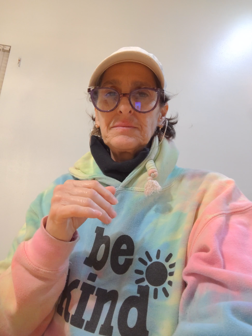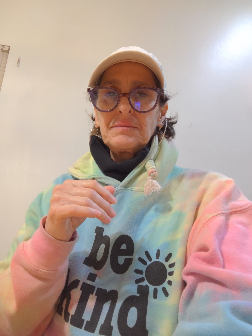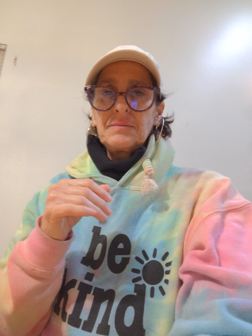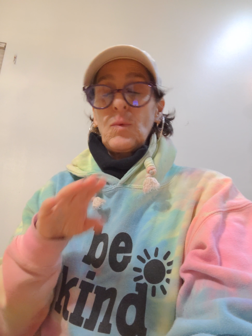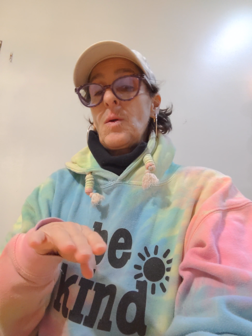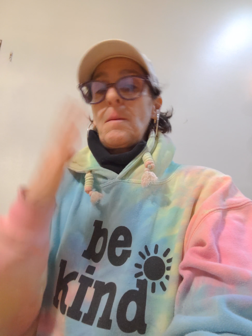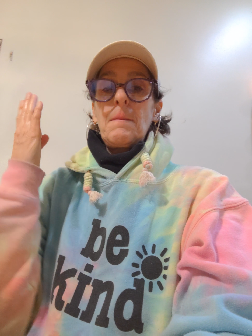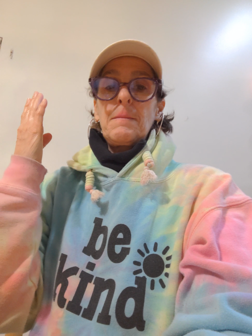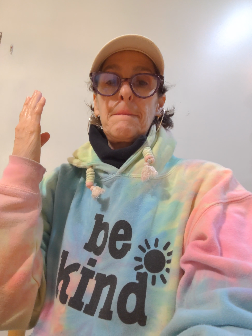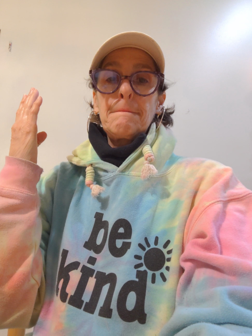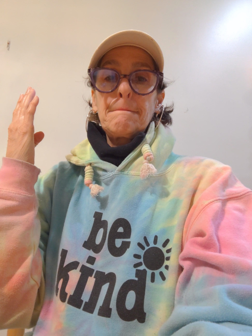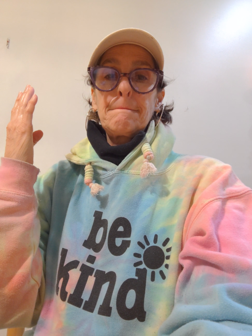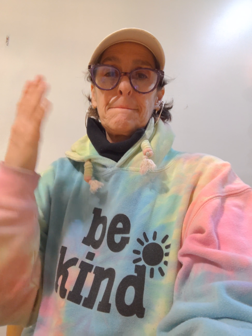open